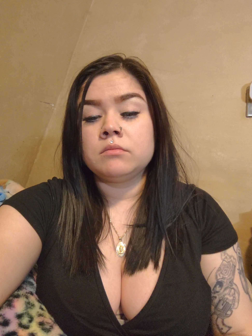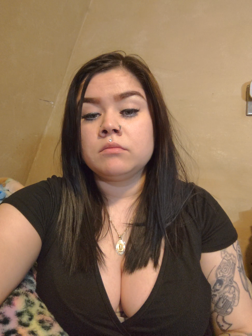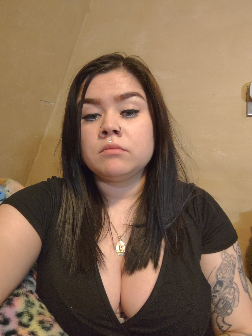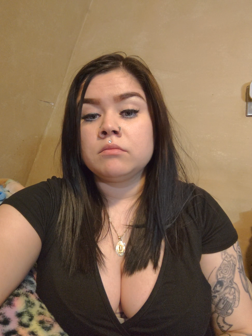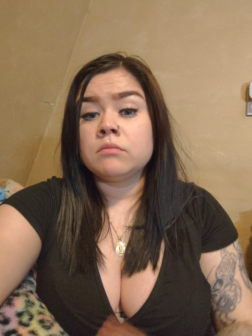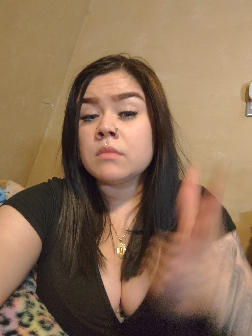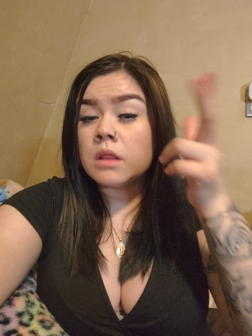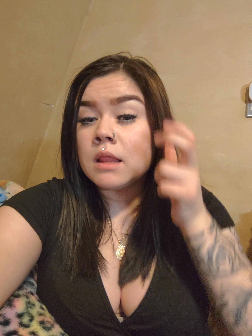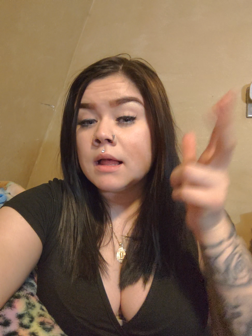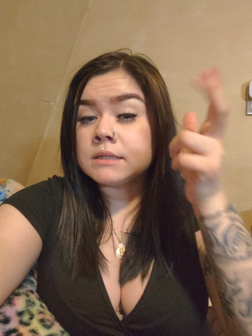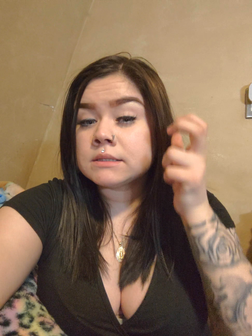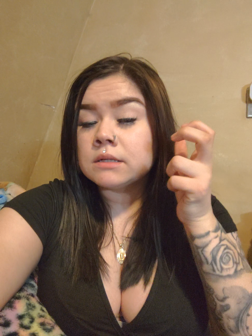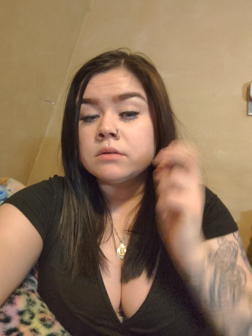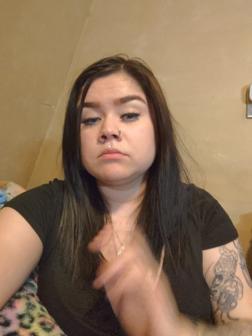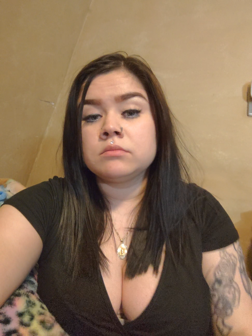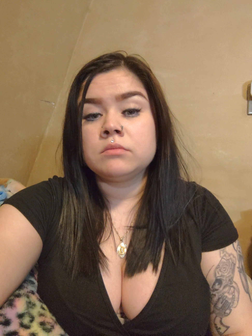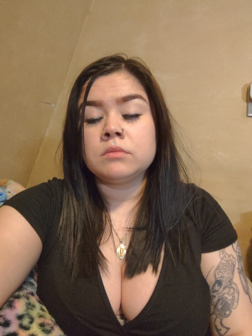listen